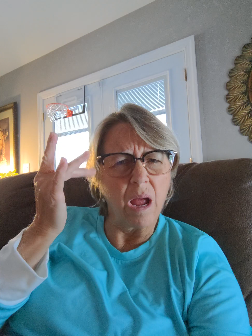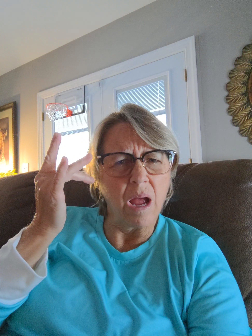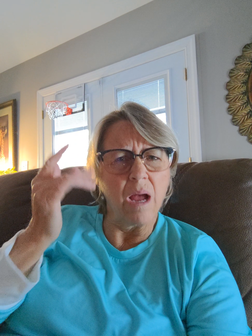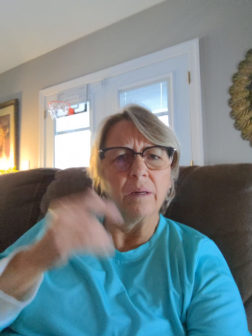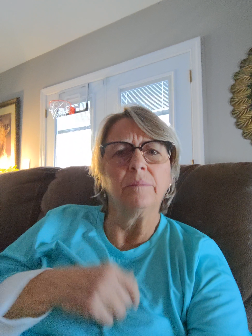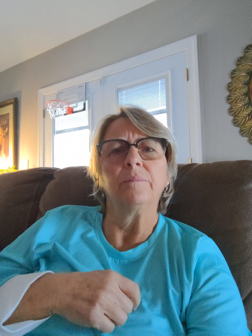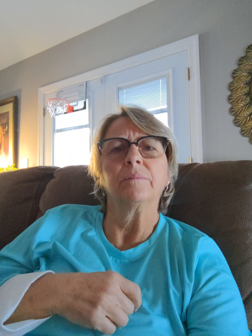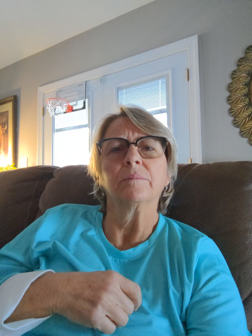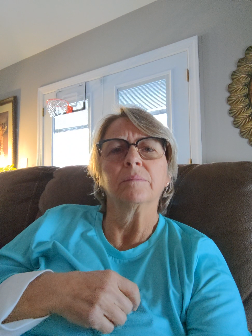why